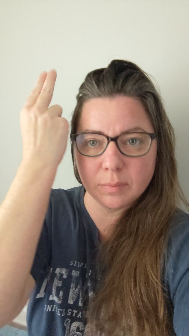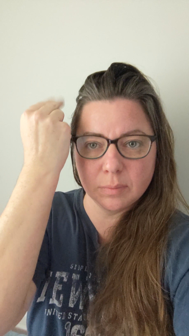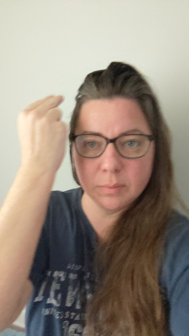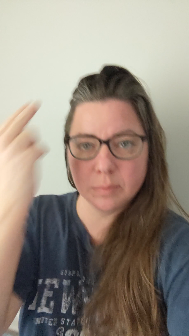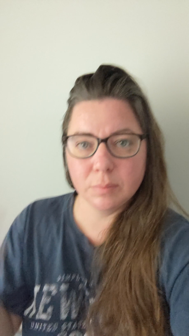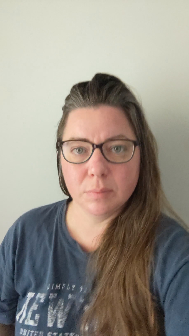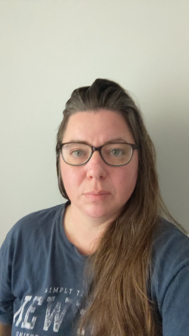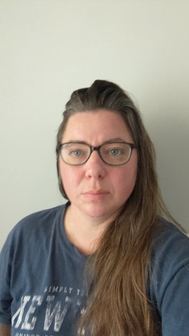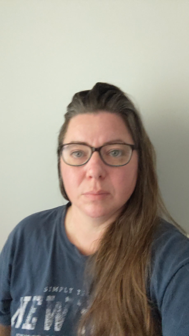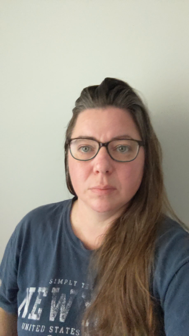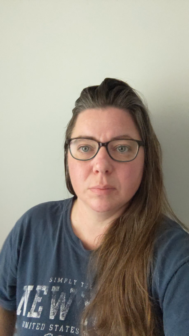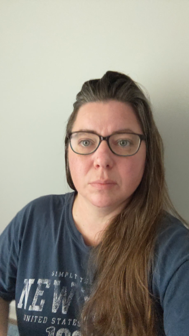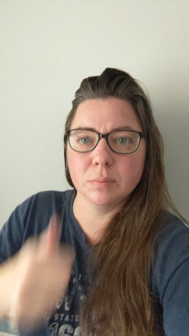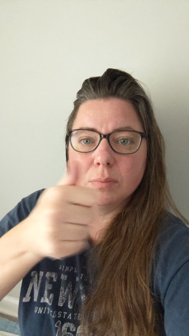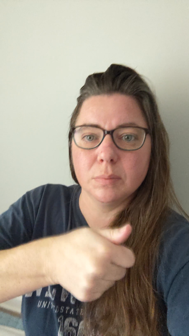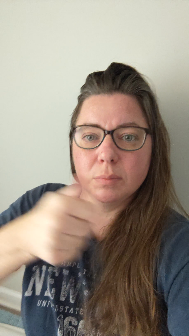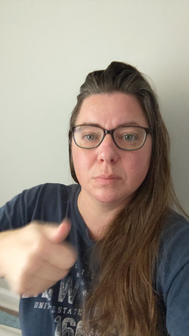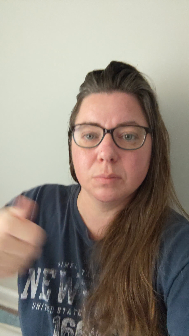each